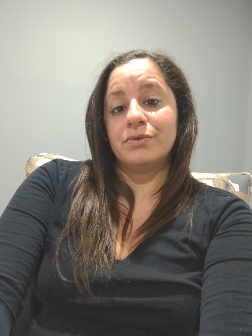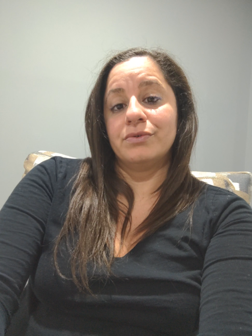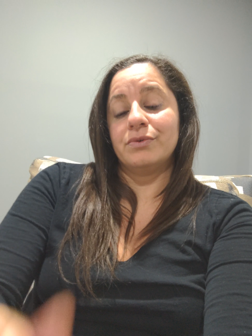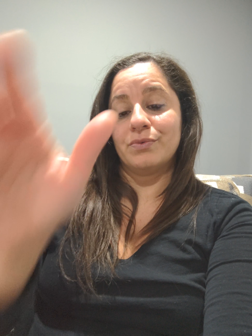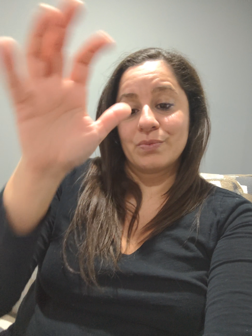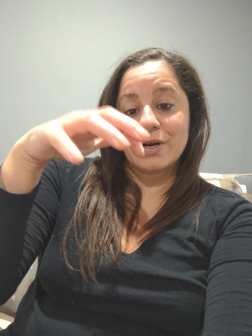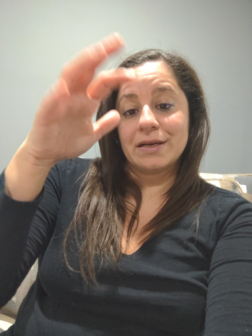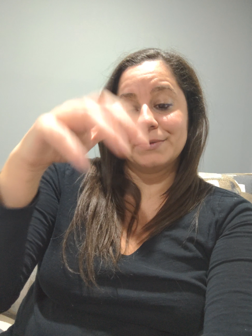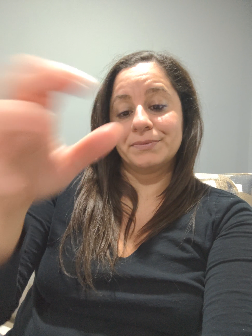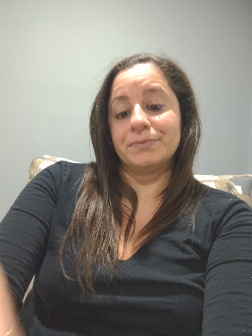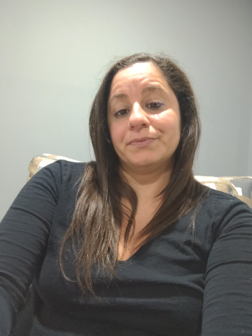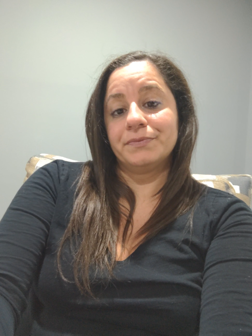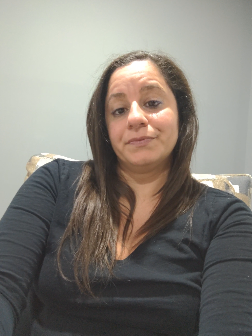rain